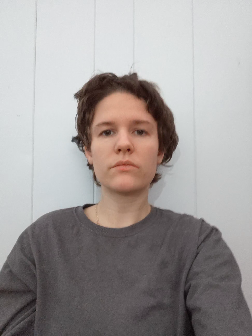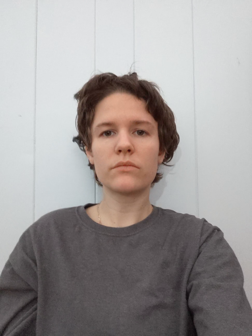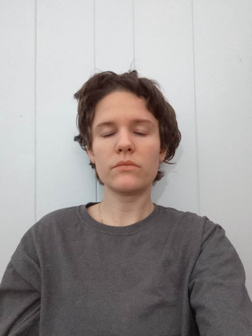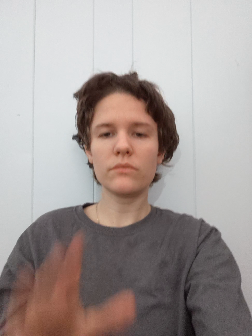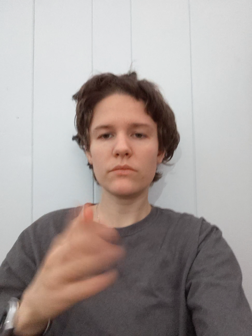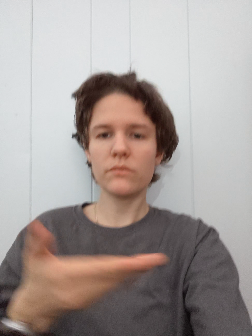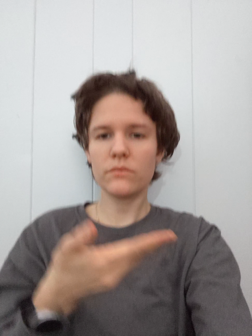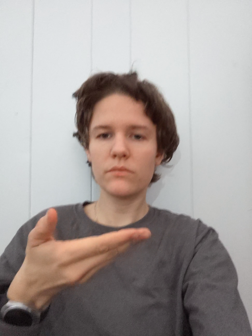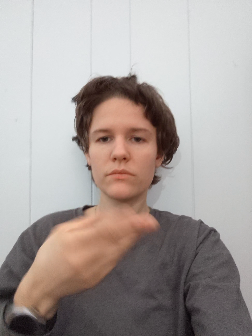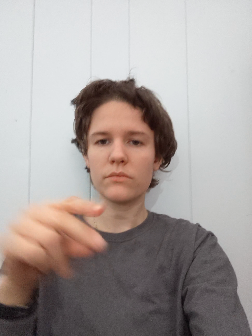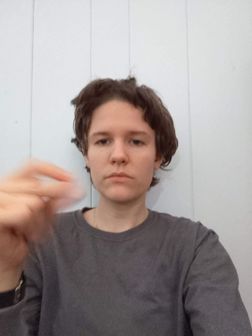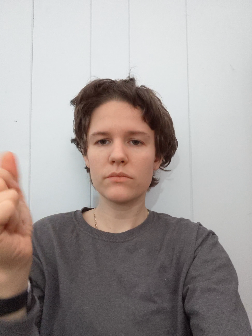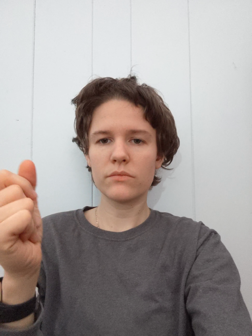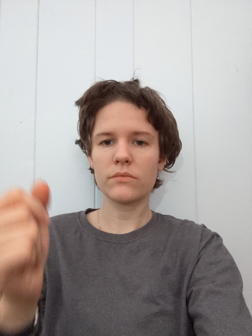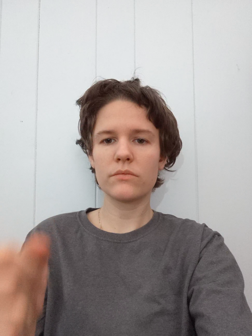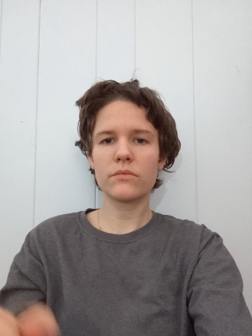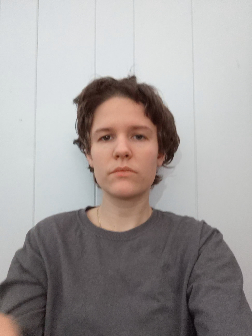puppy